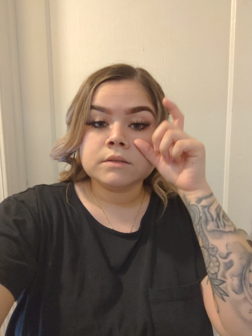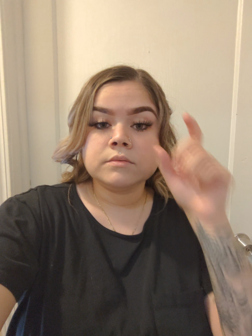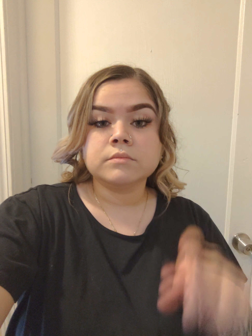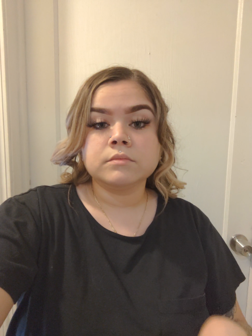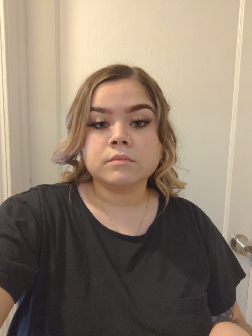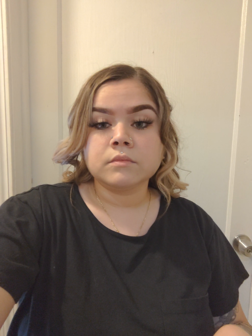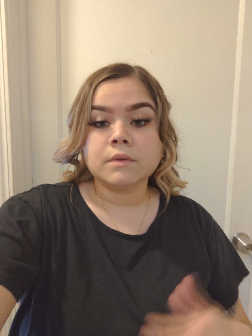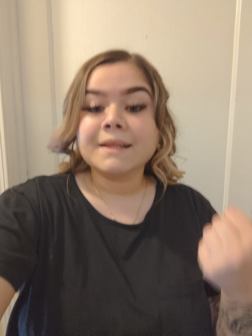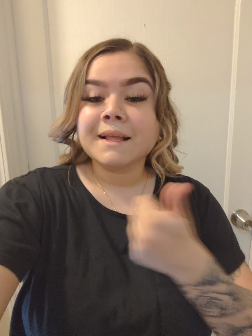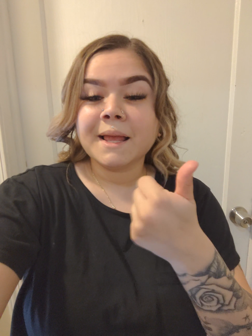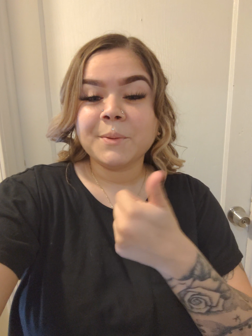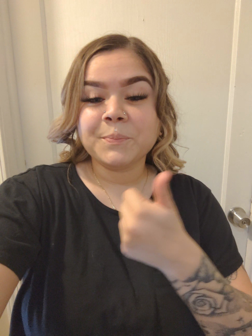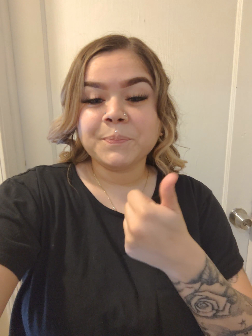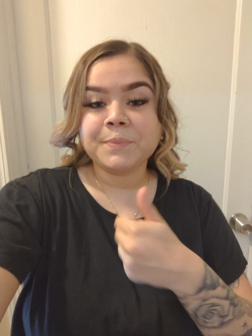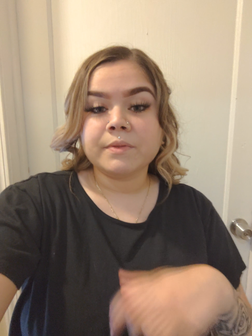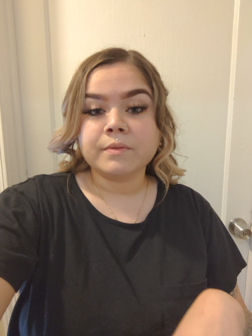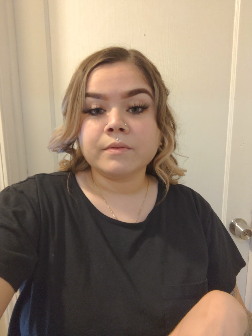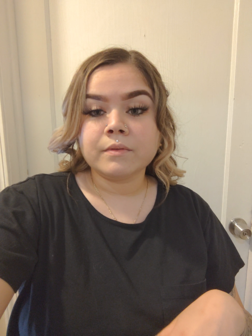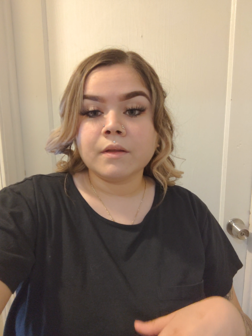game